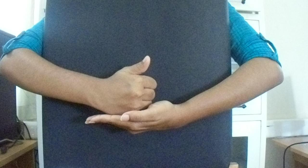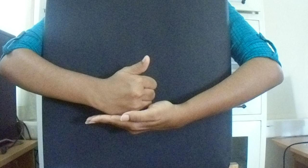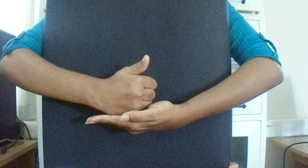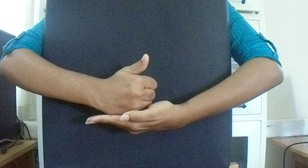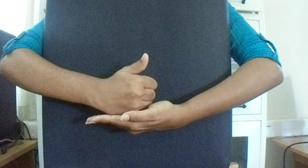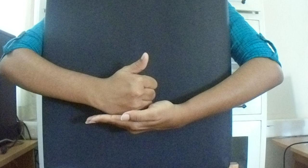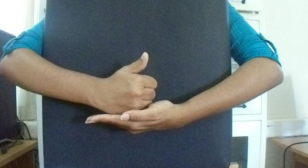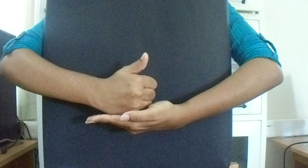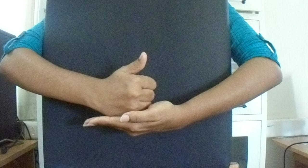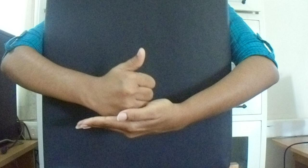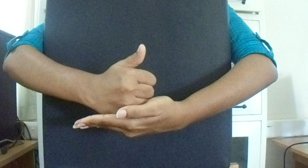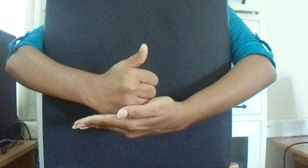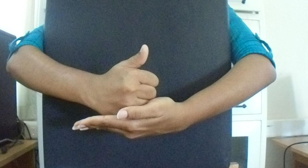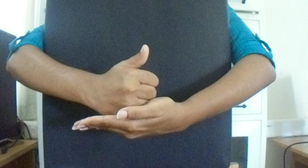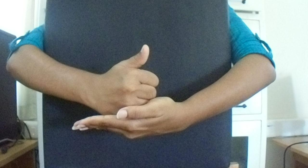help